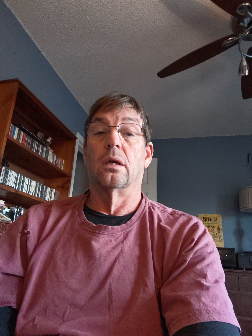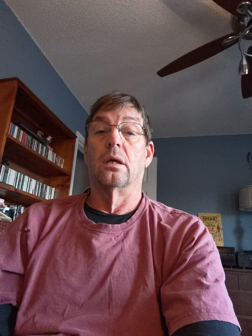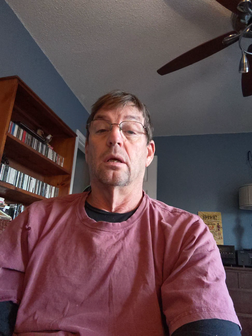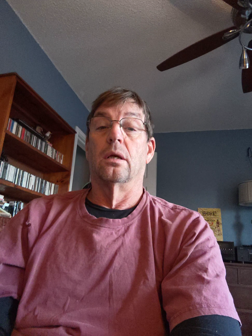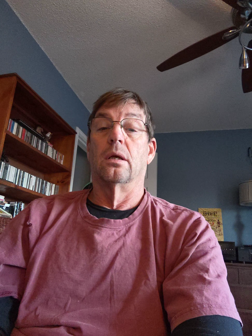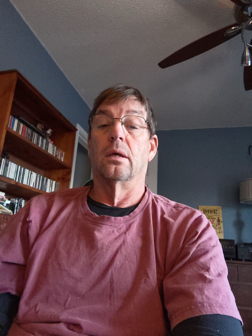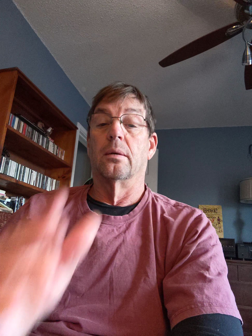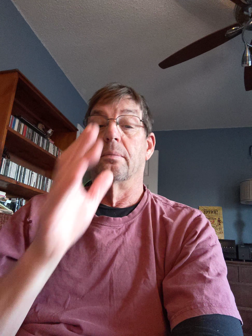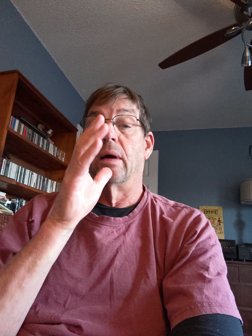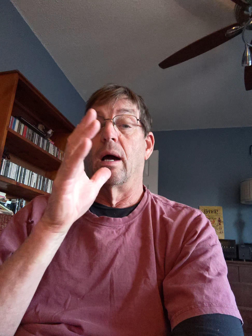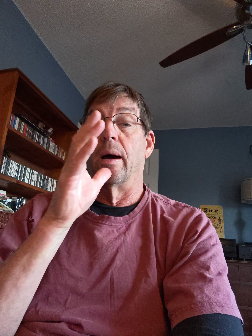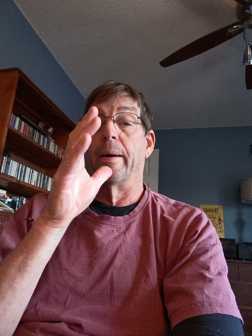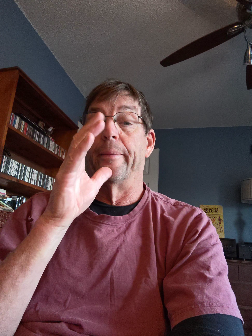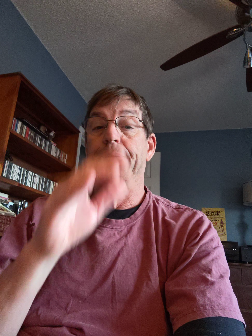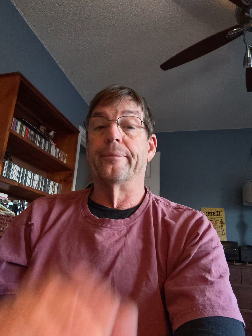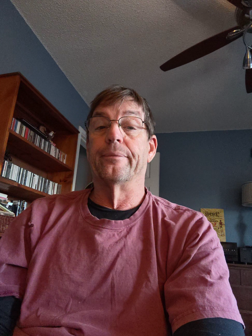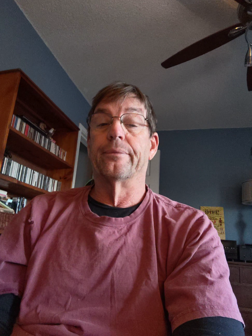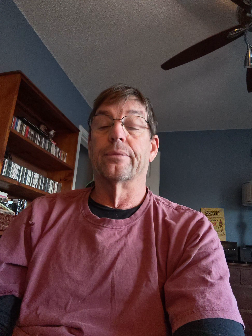mom